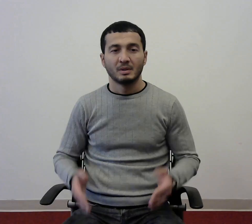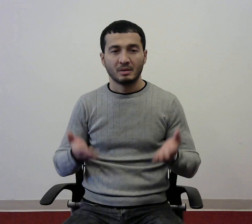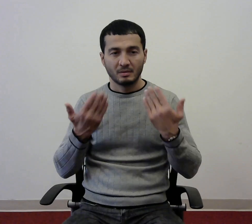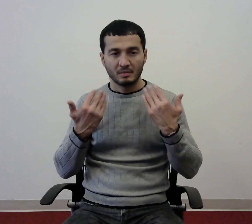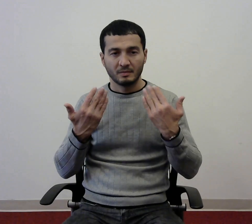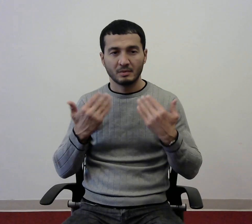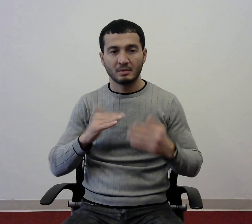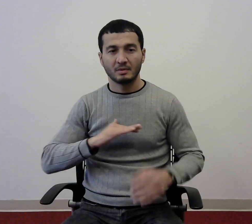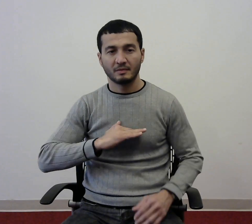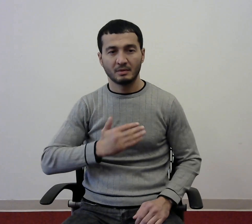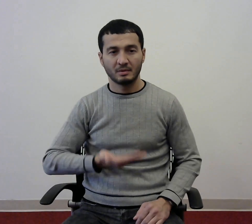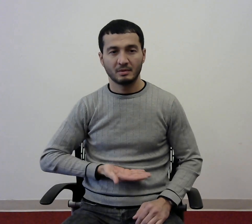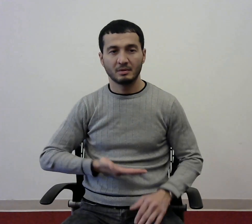bağ